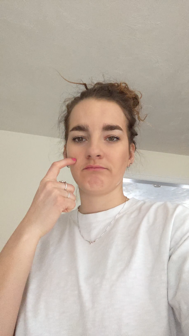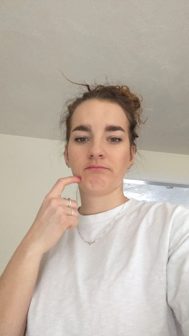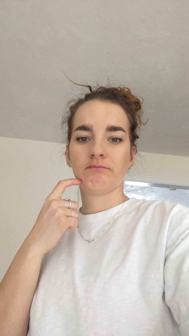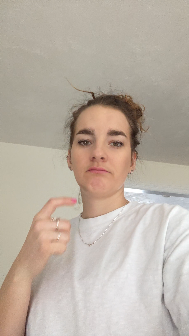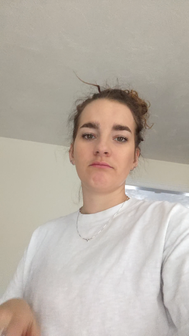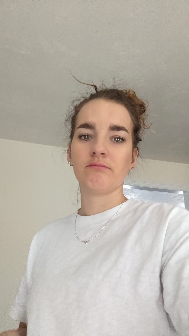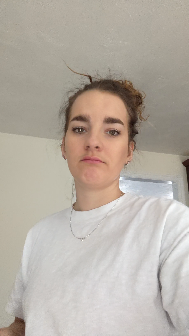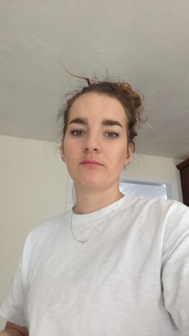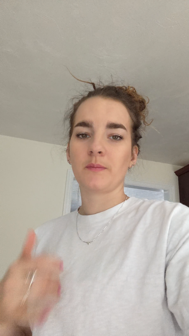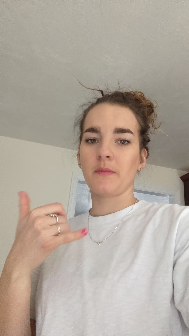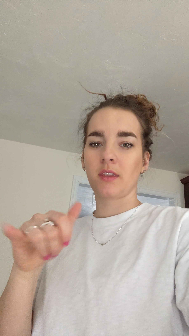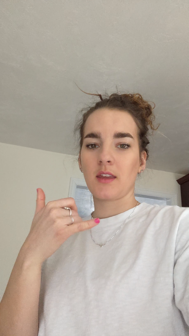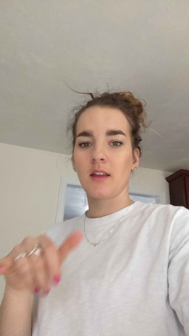play